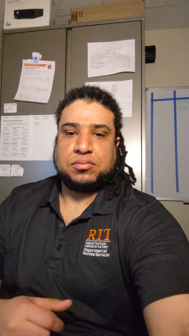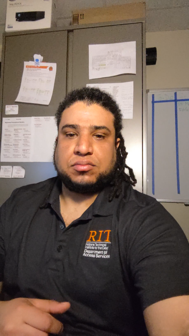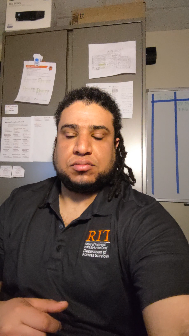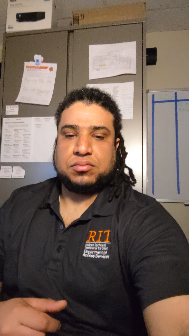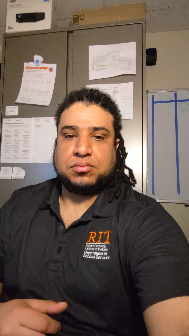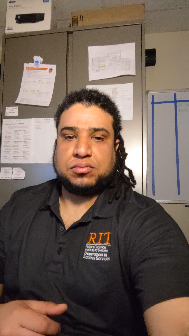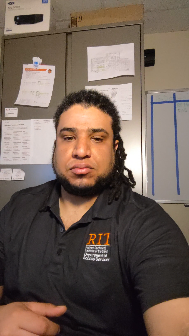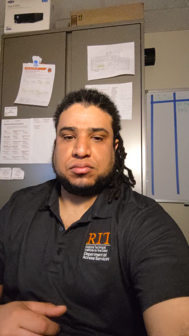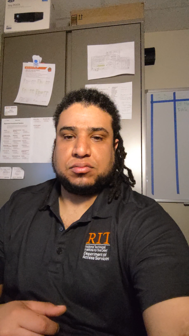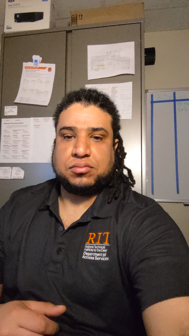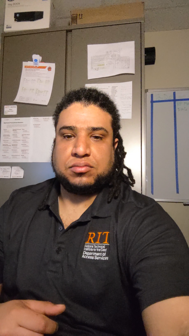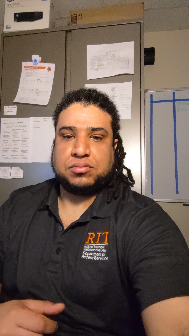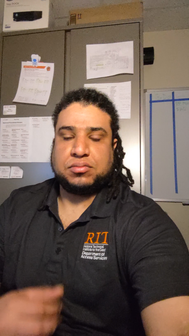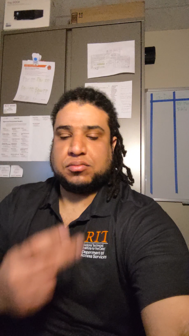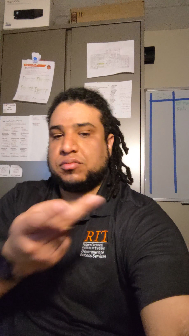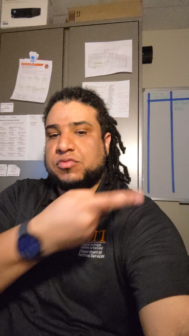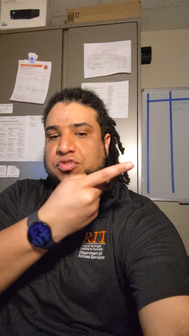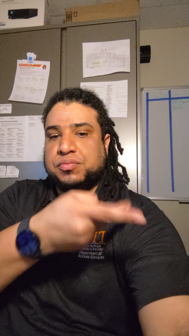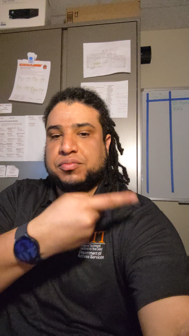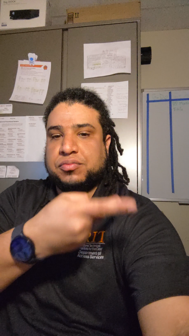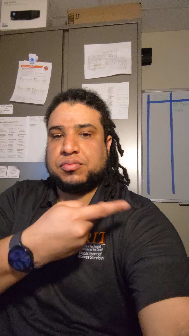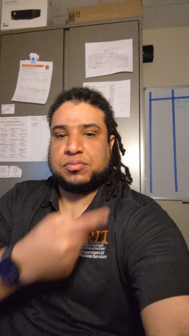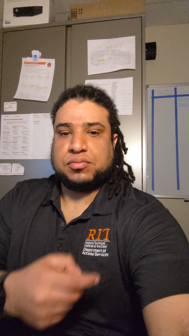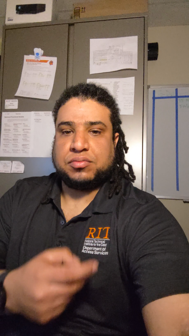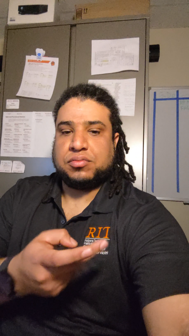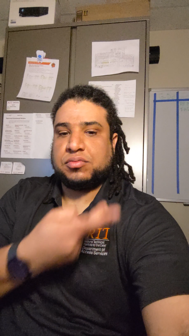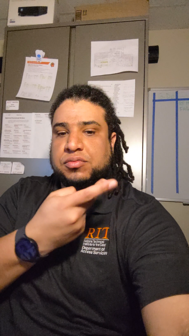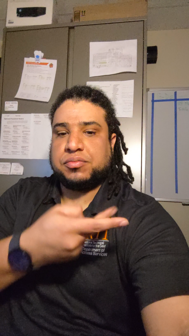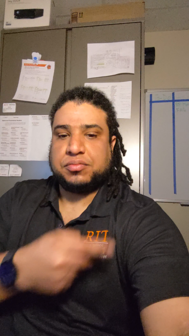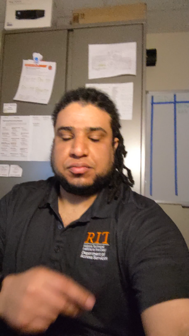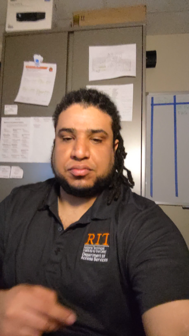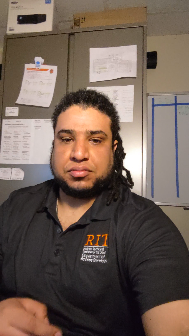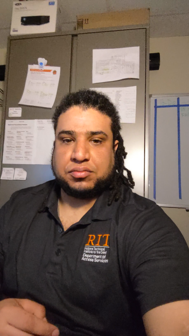sheep